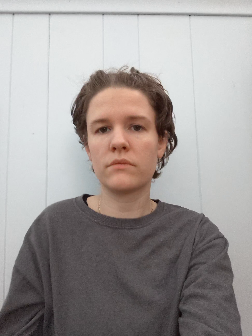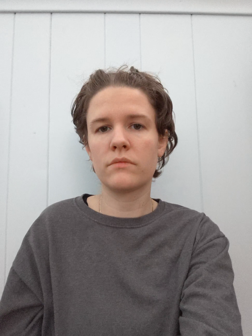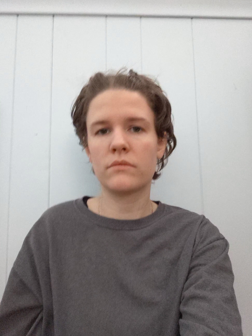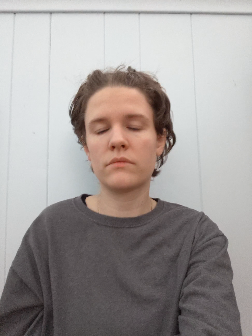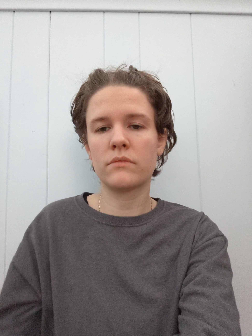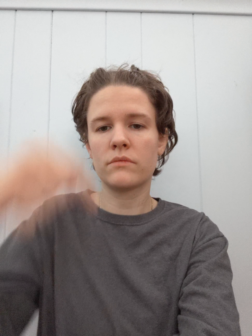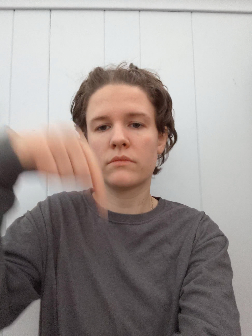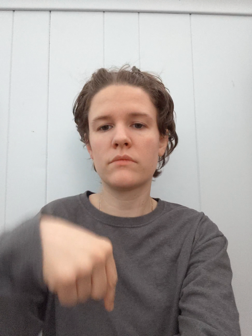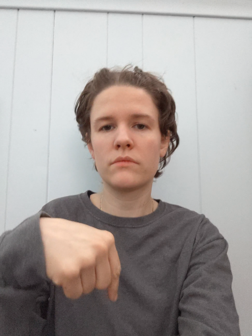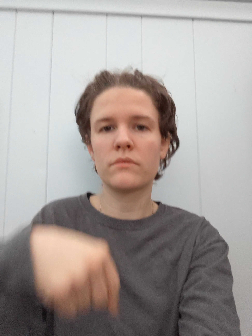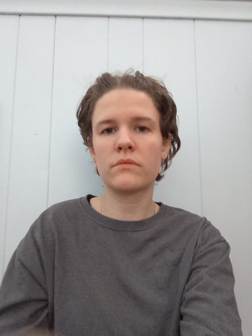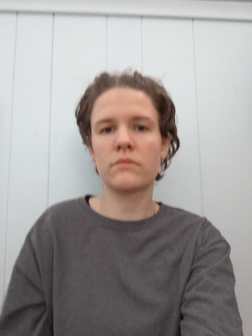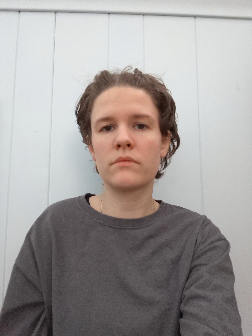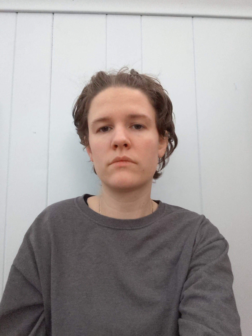down